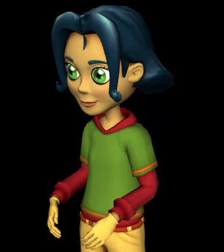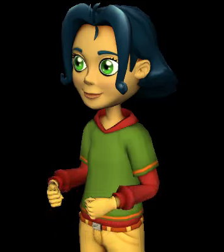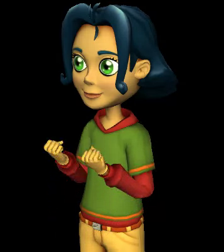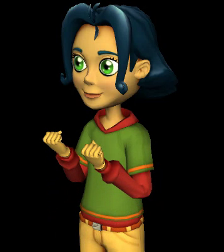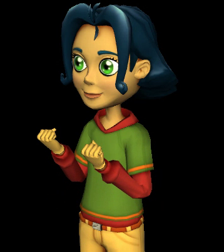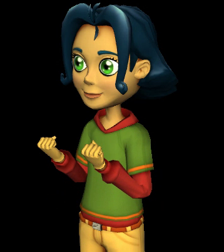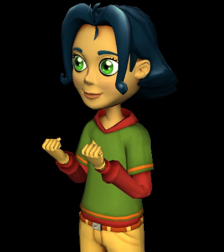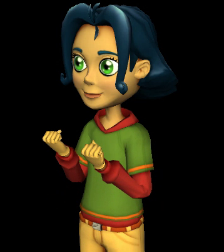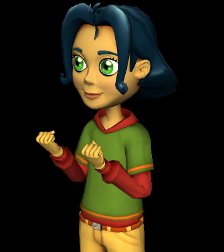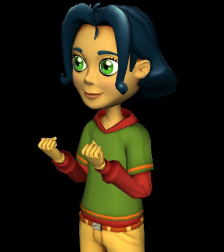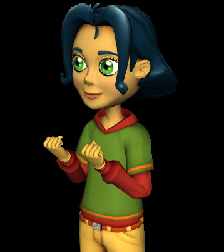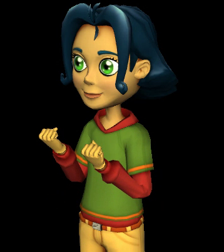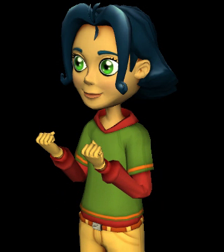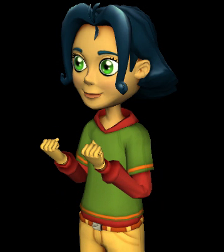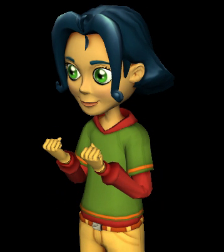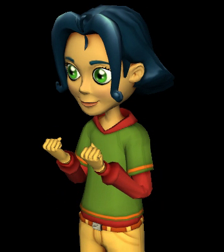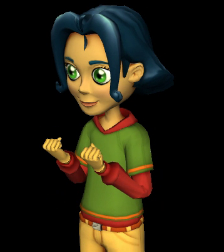ضربة